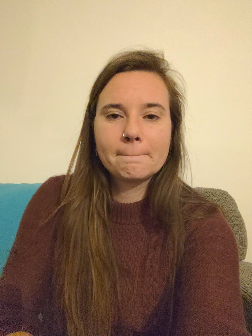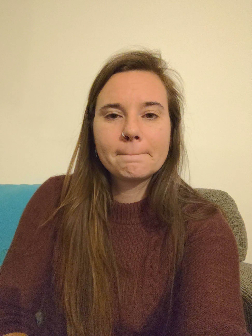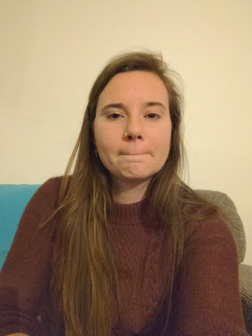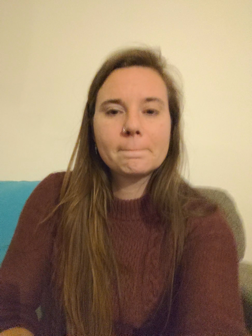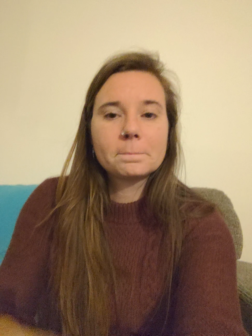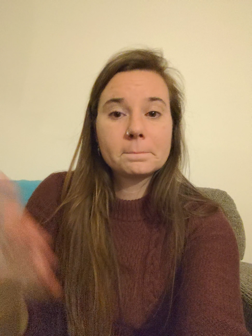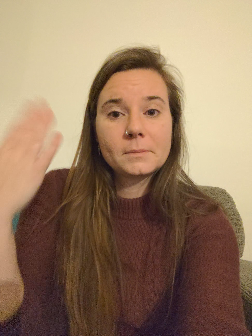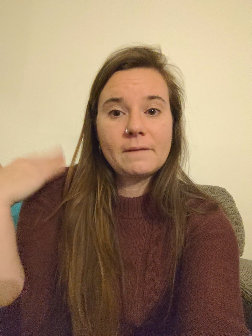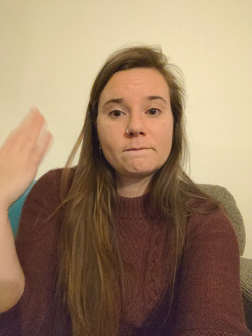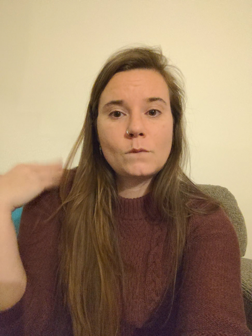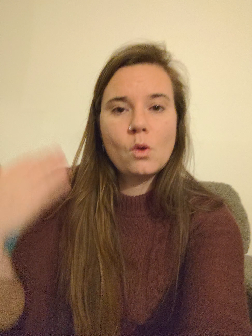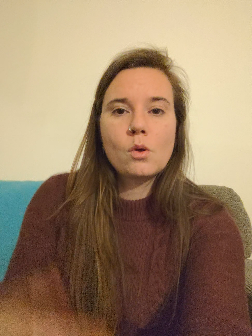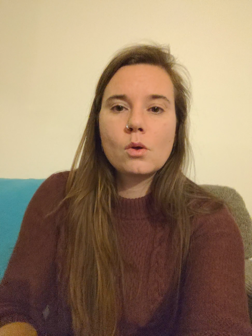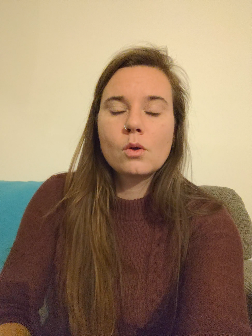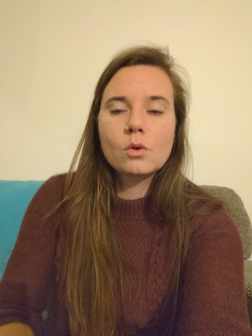before